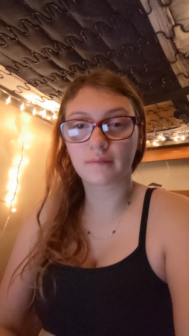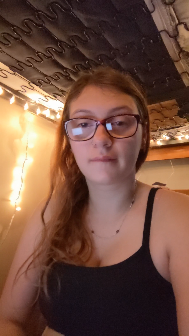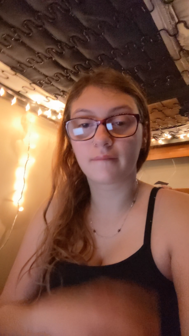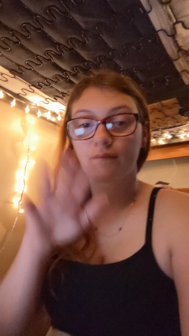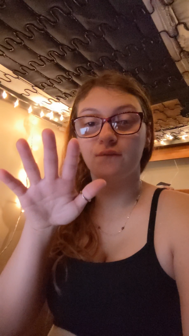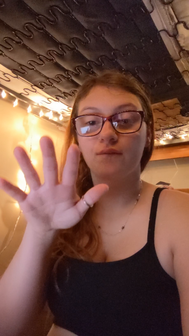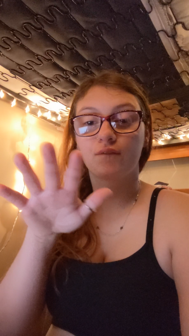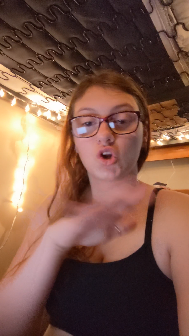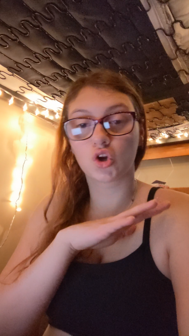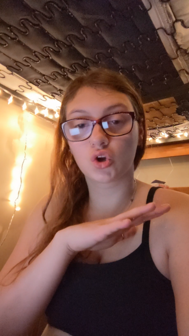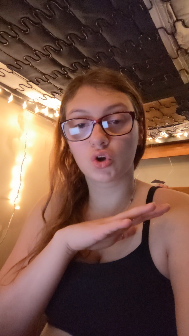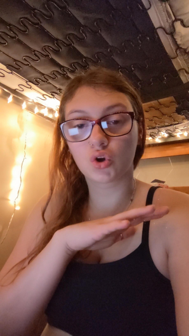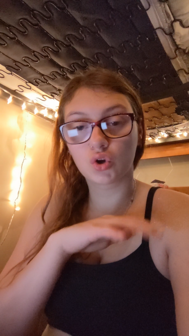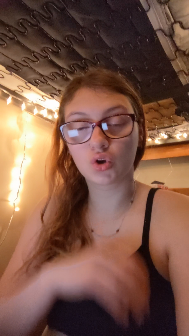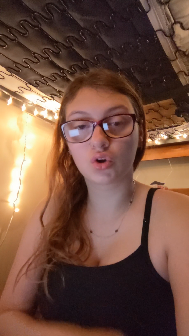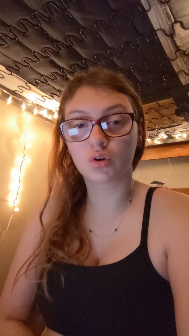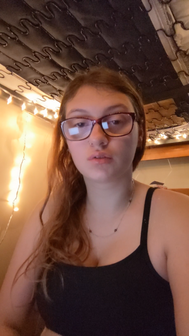full